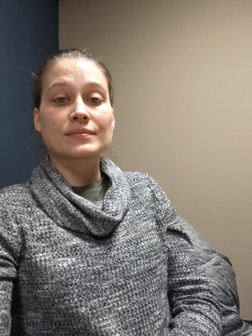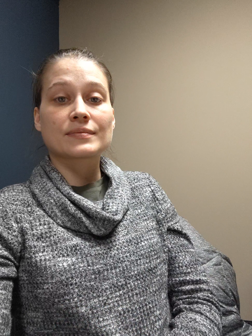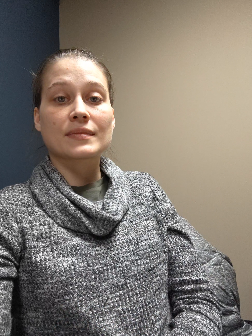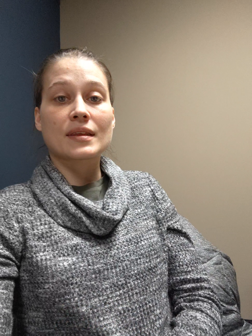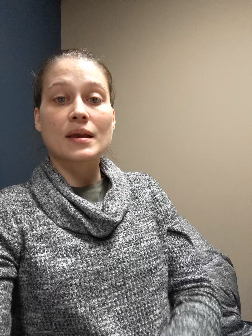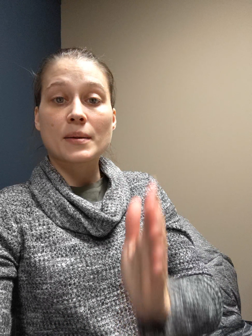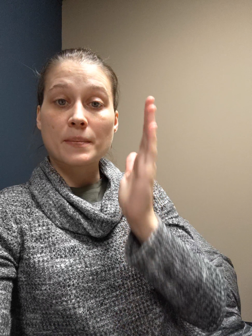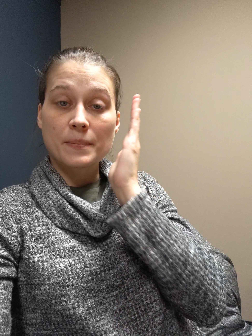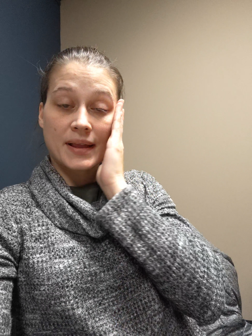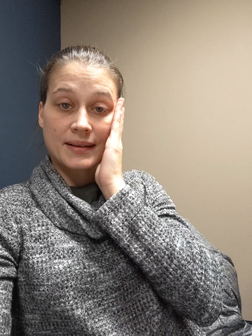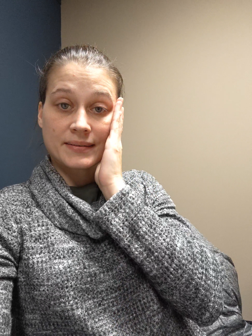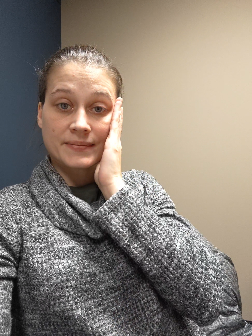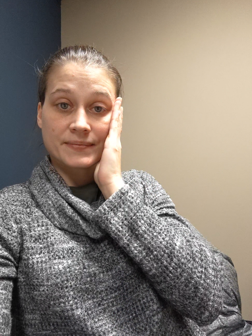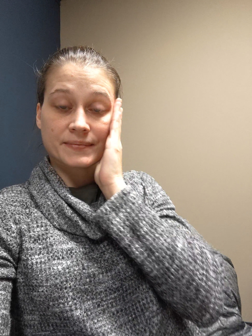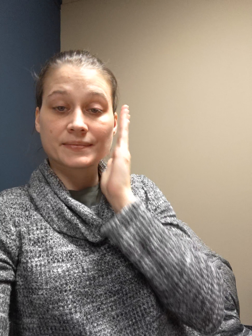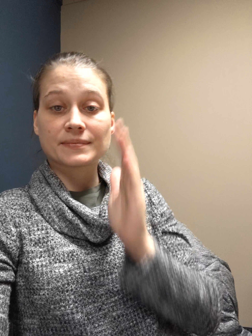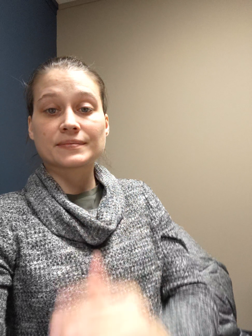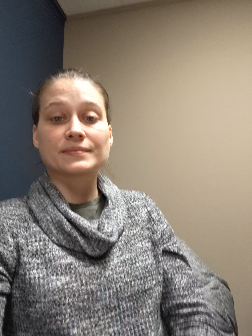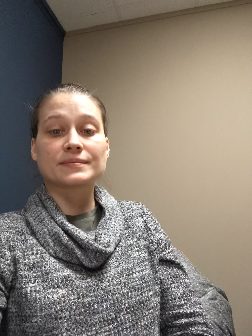bed